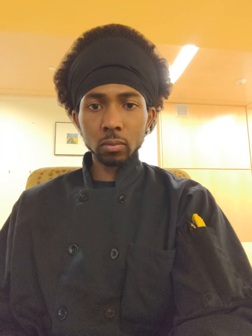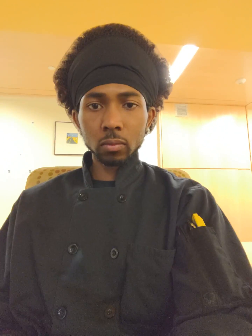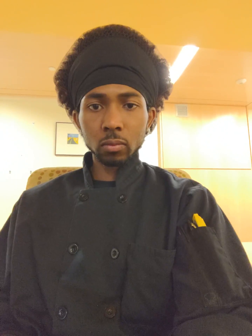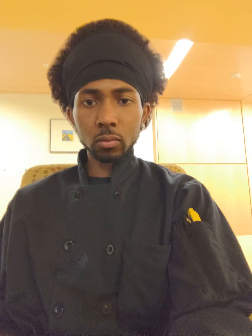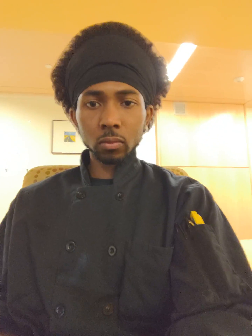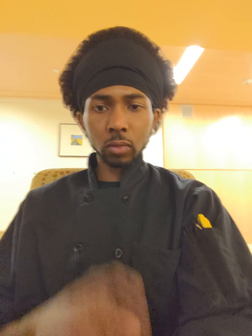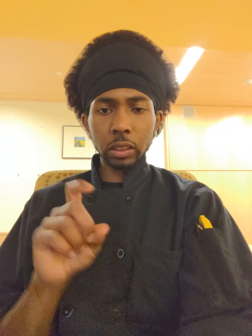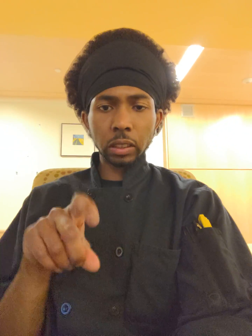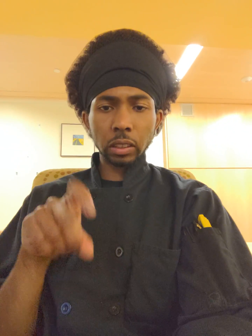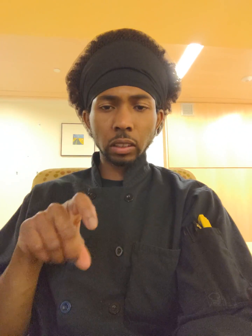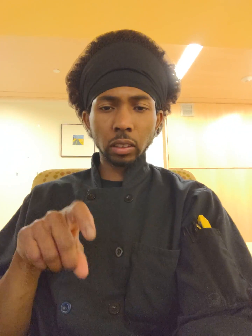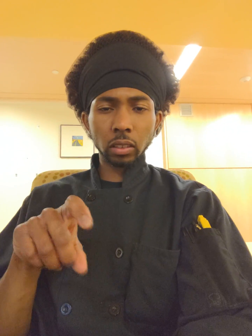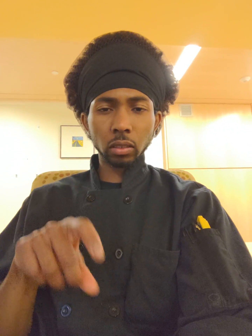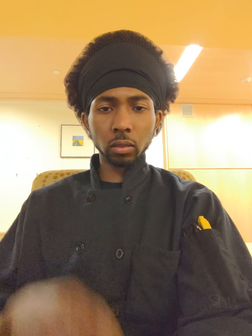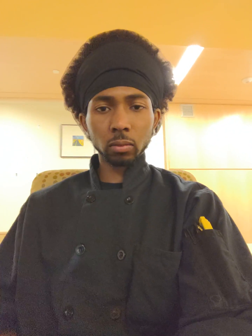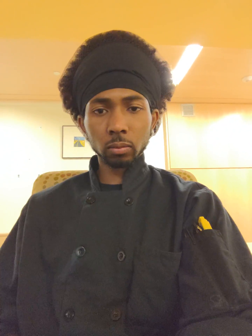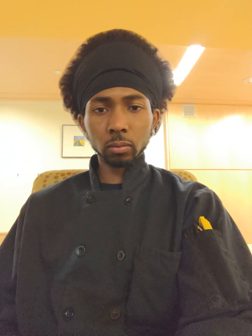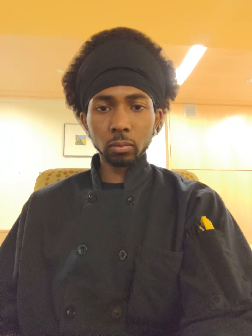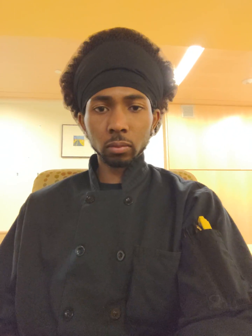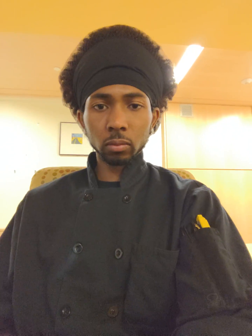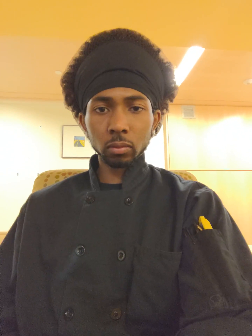need